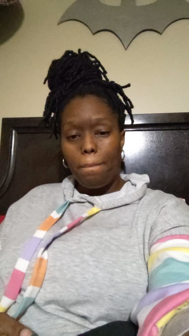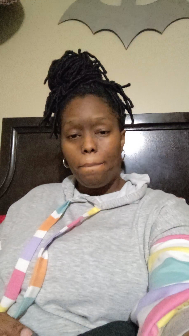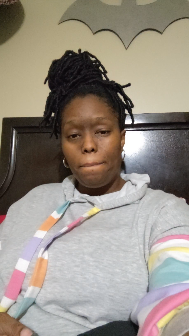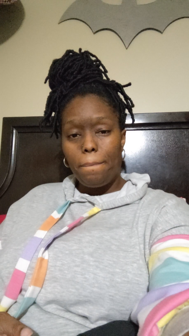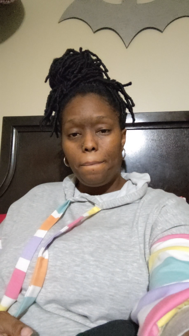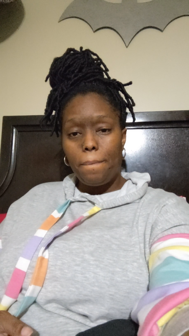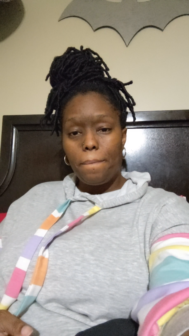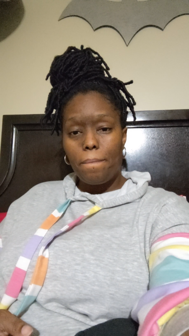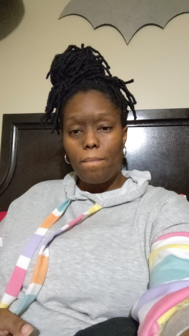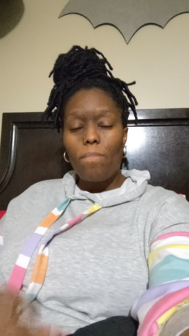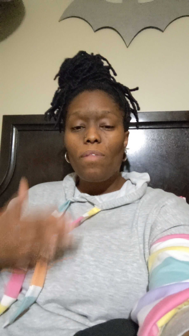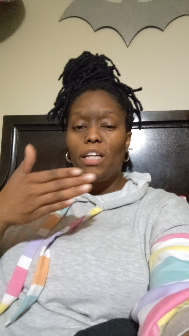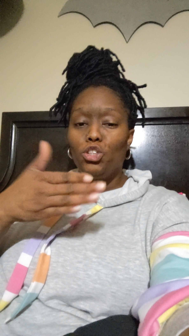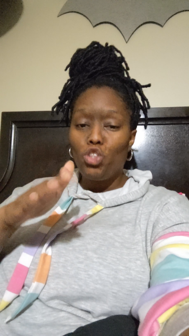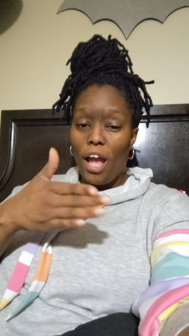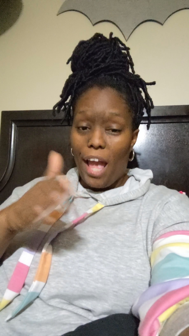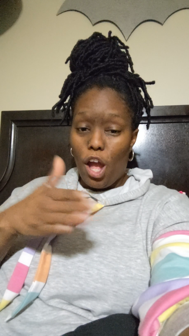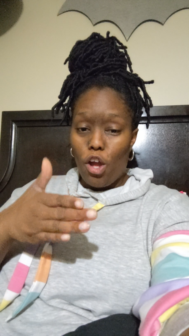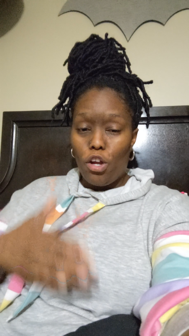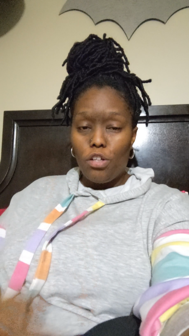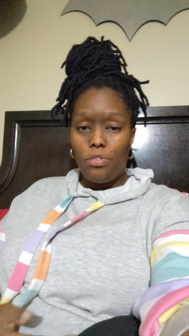share